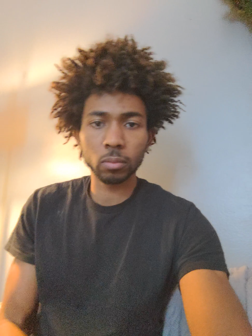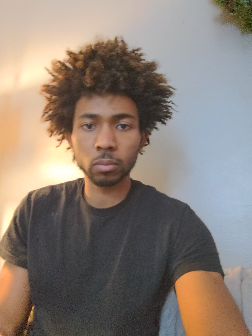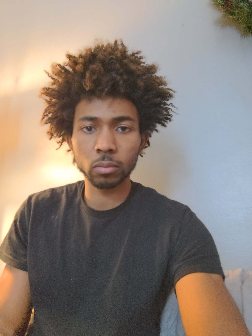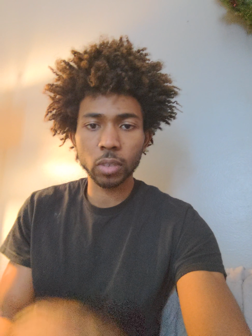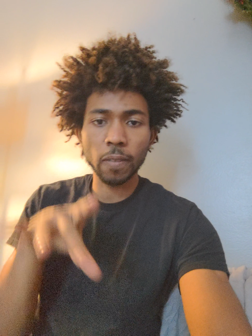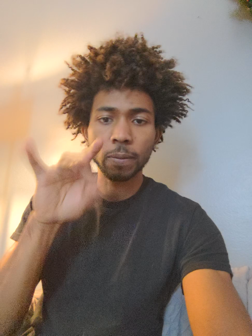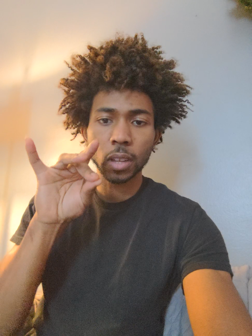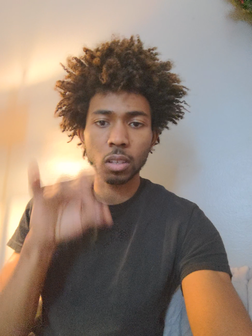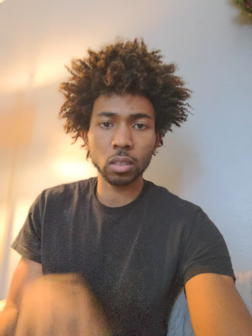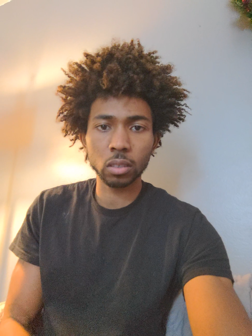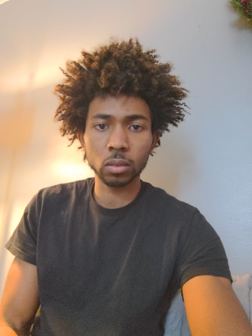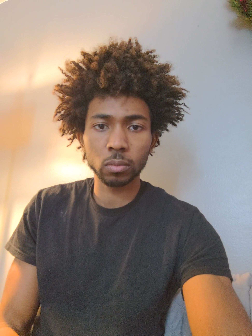find